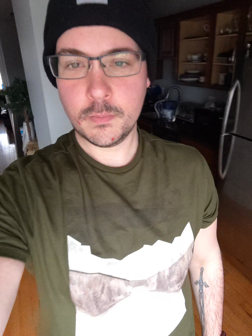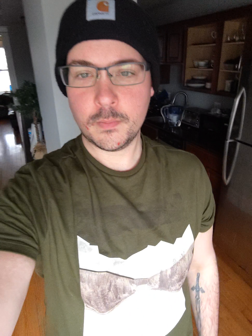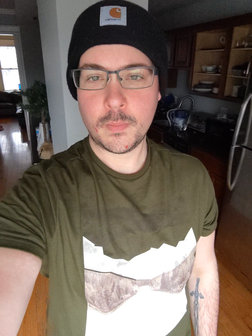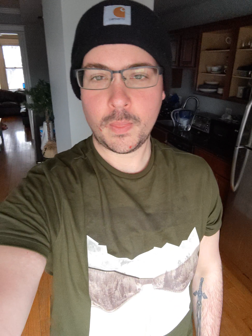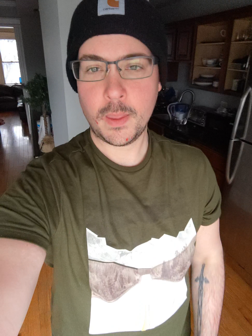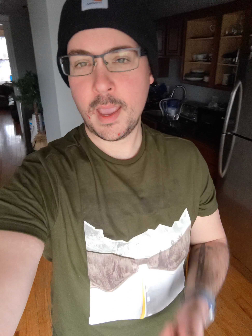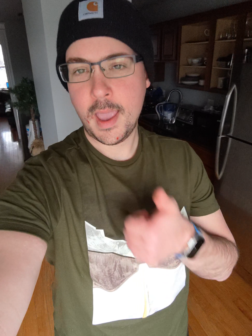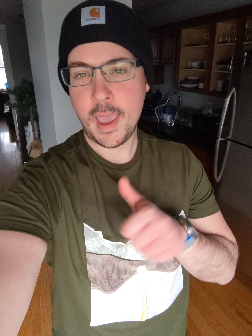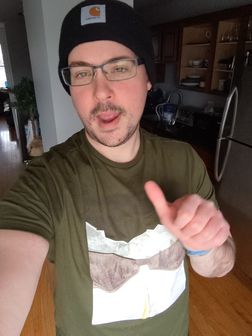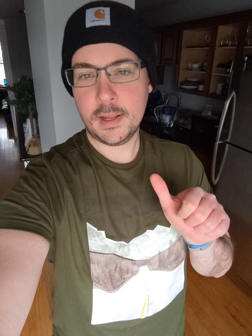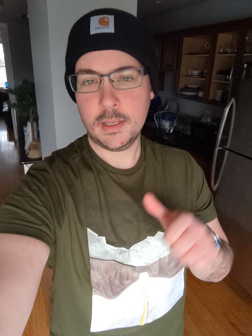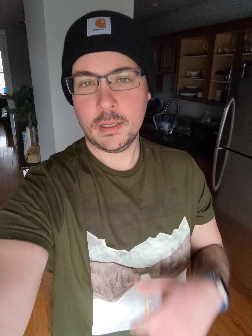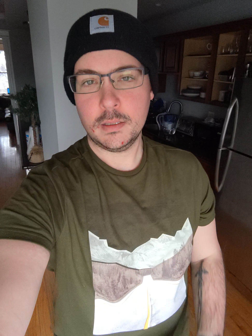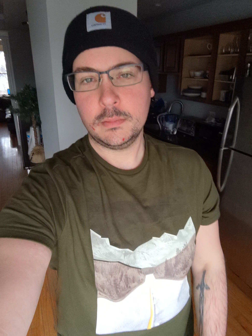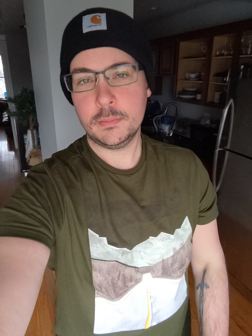any